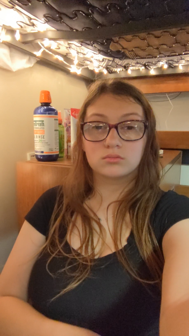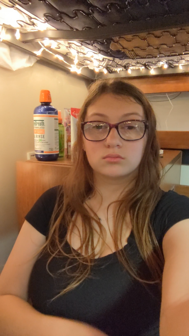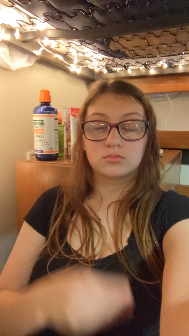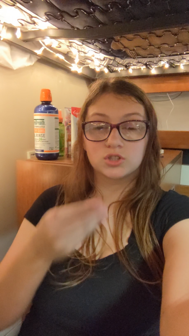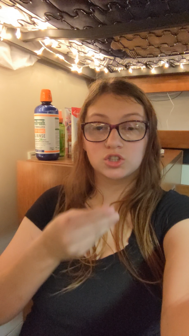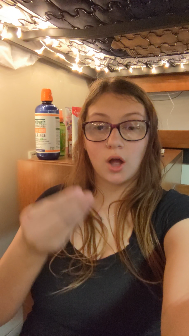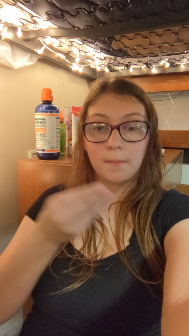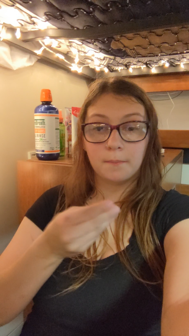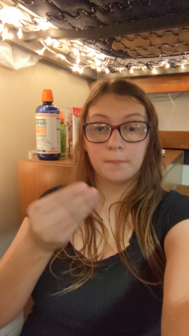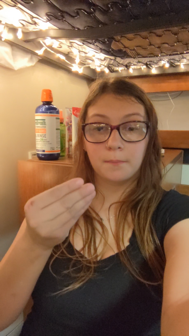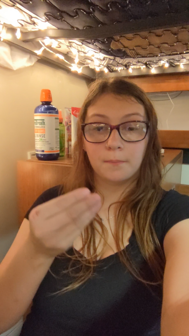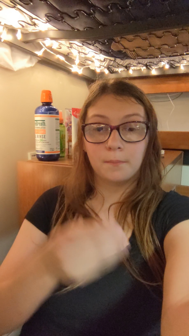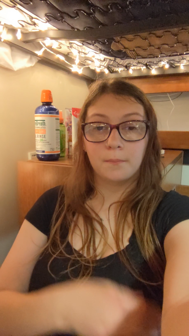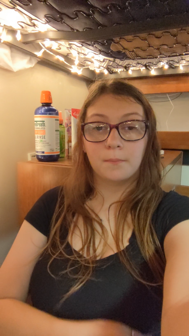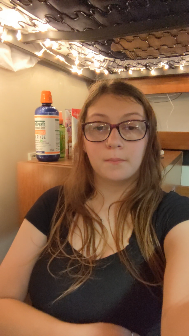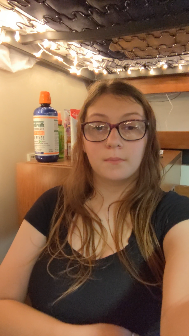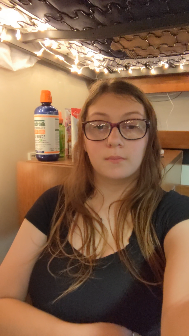shopping